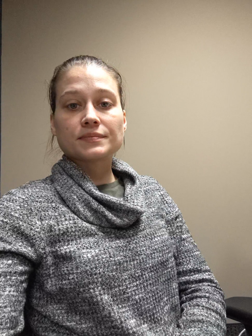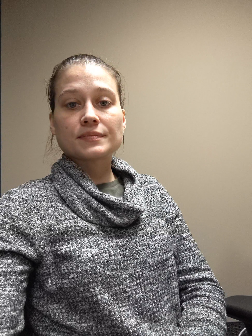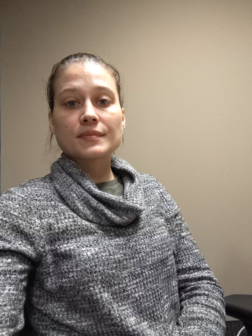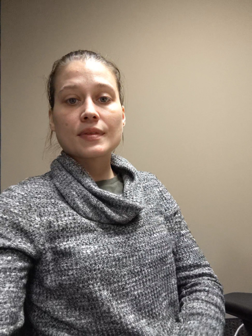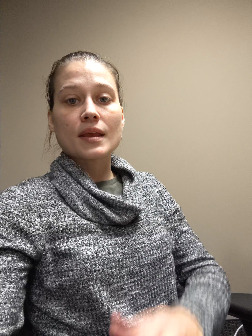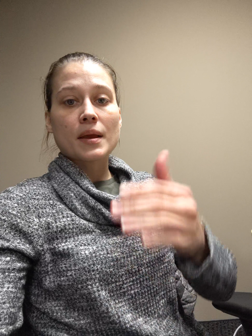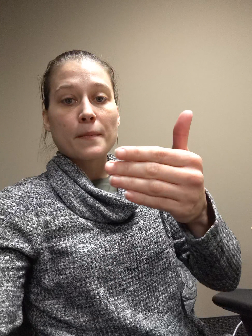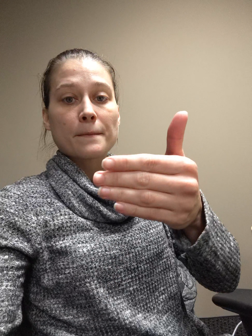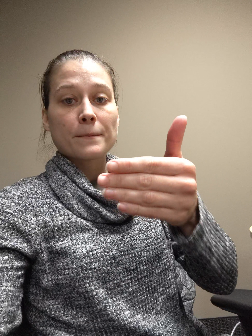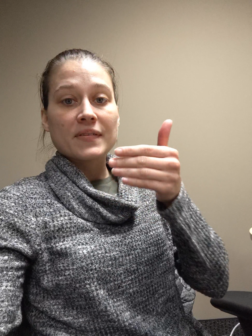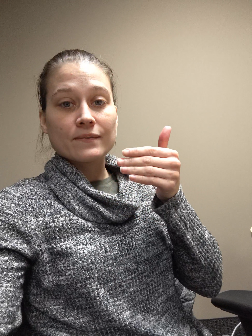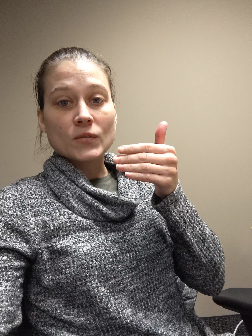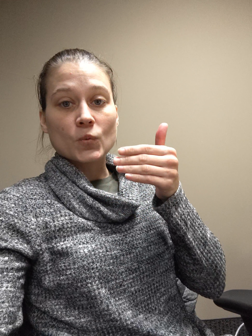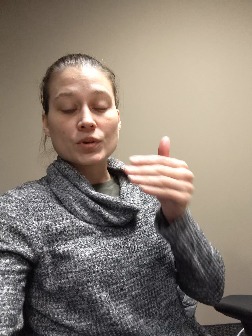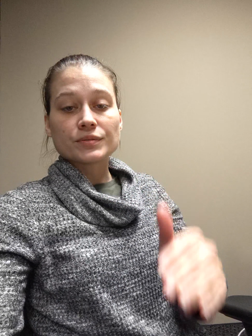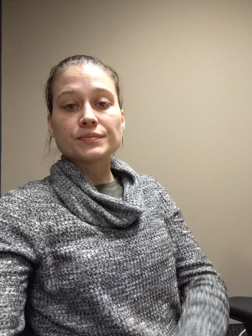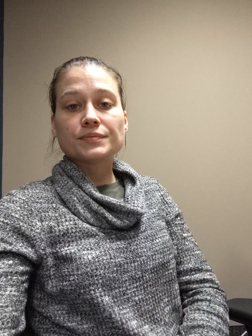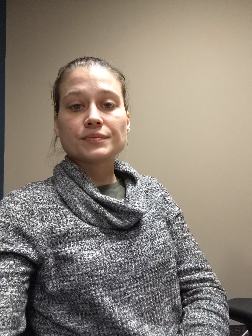before